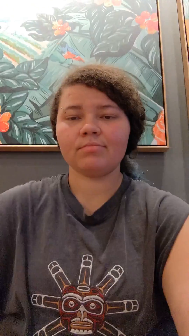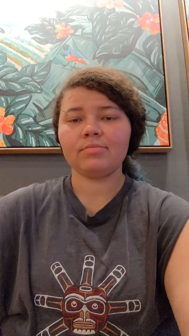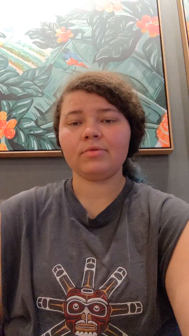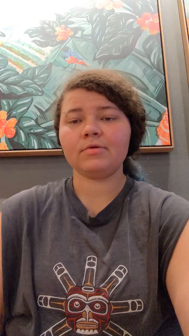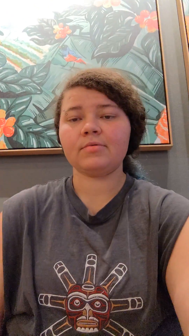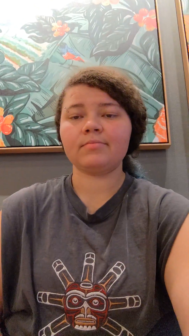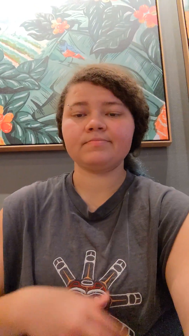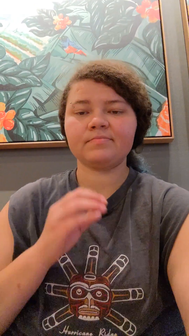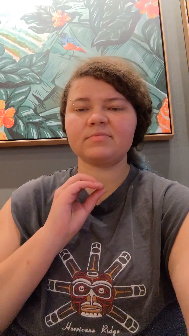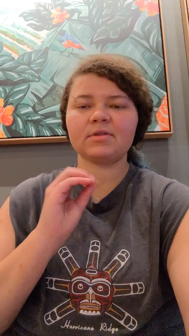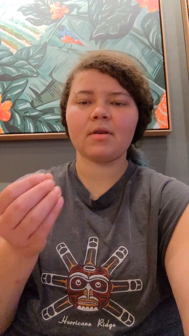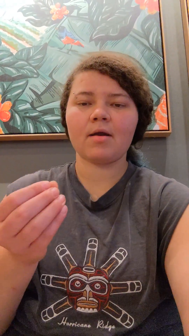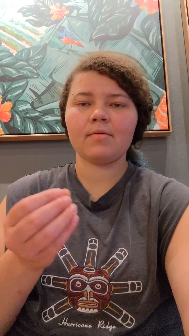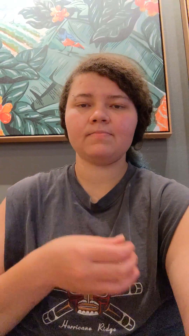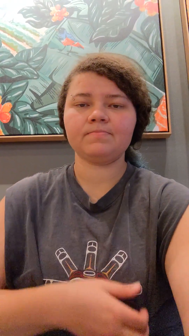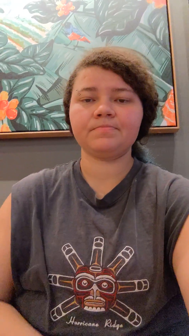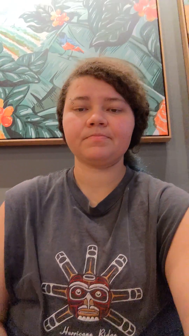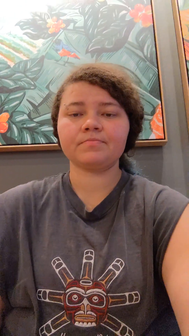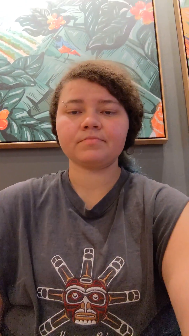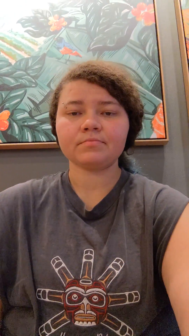none